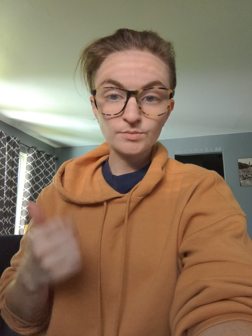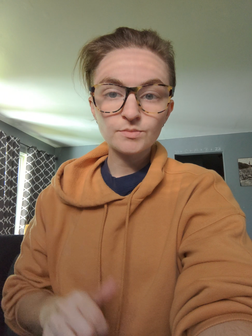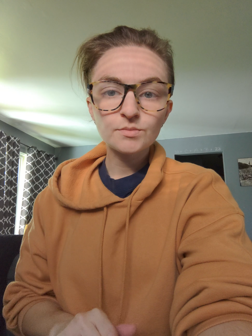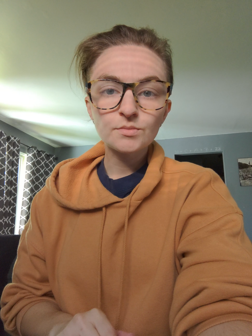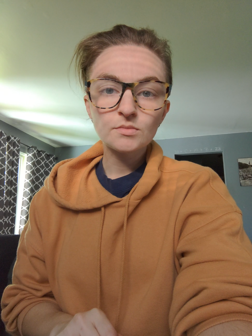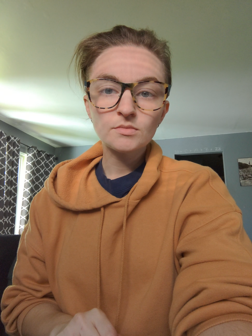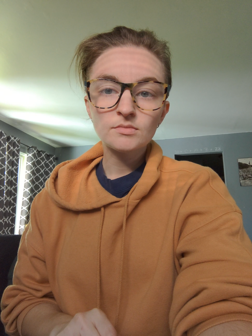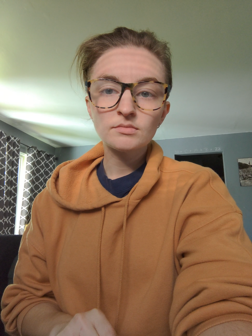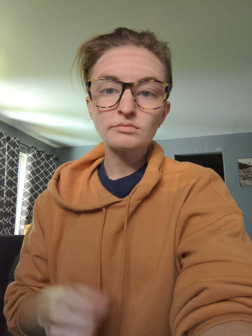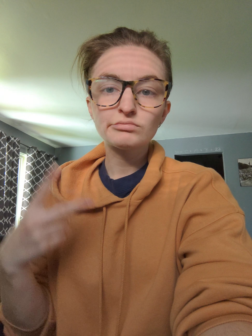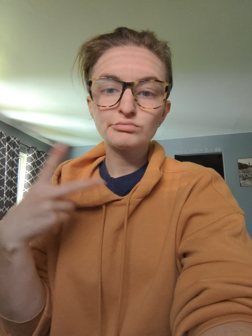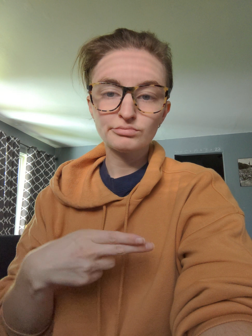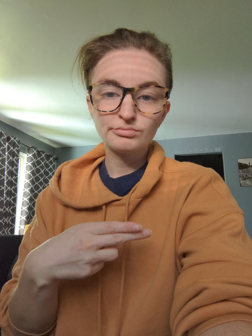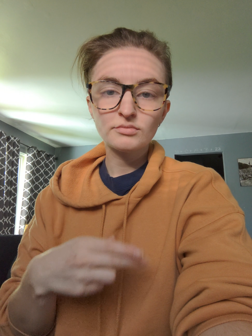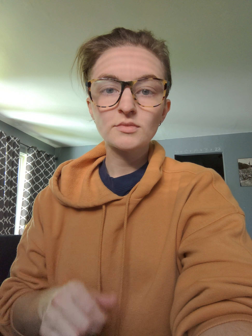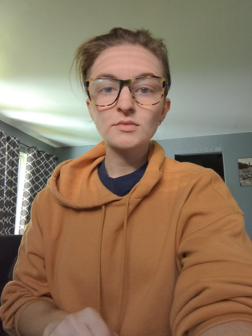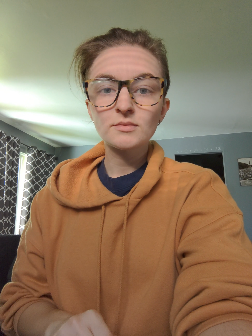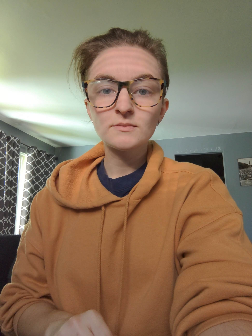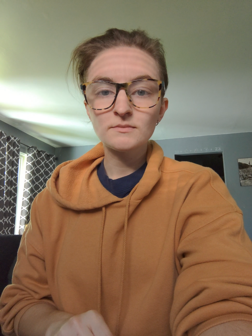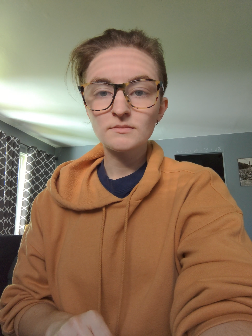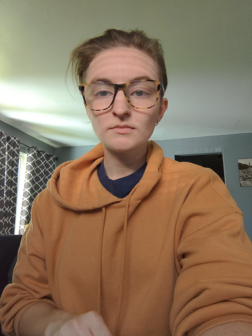cut